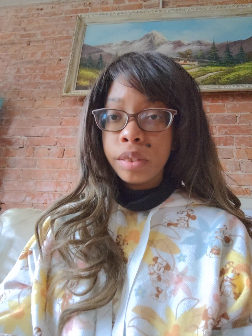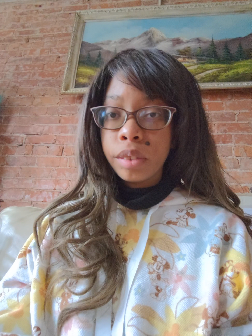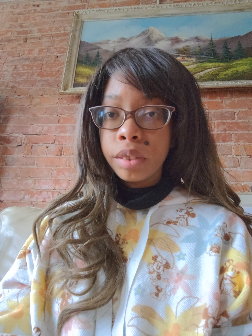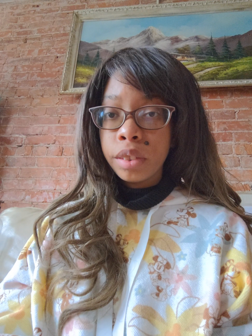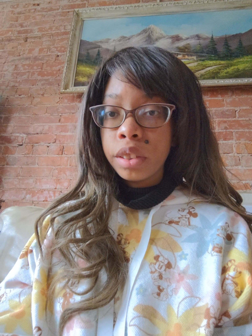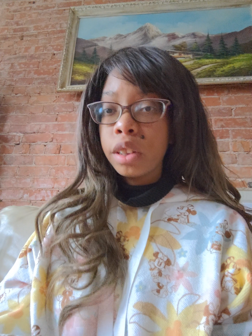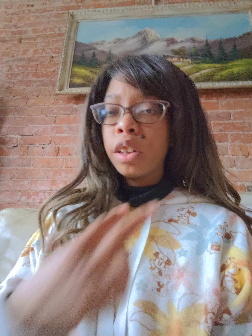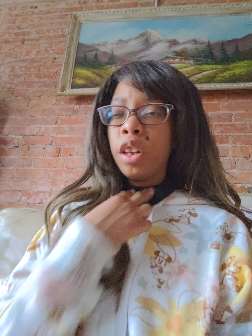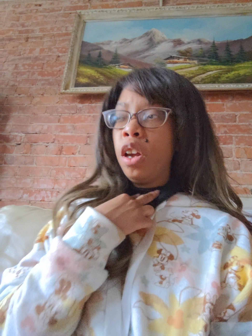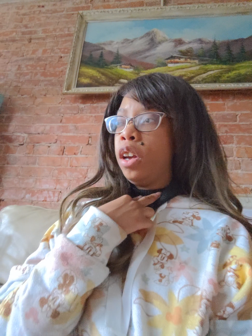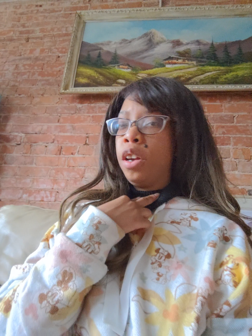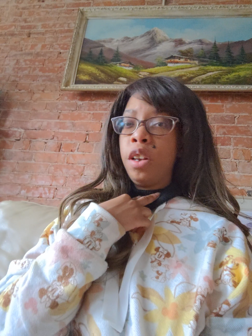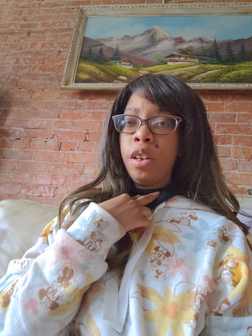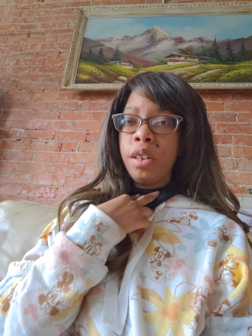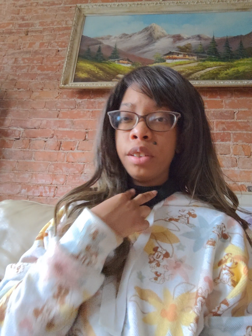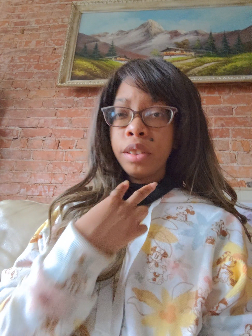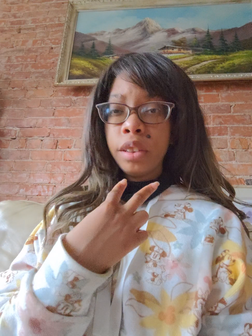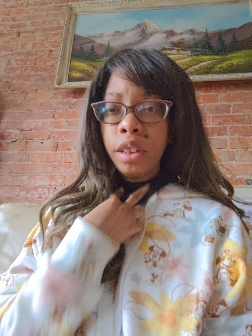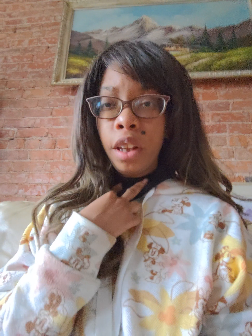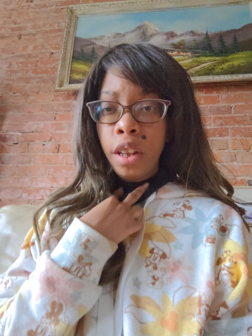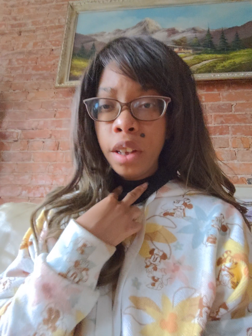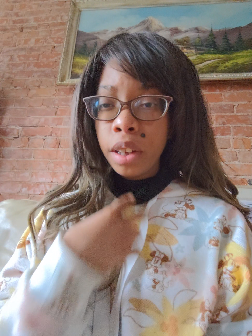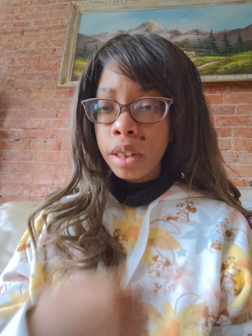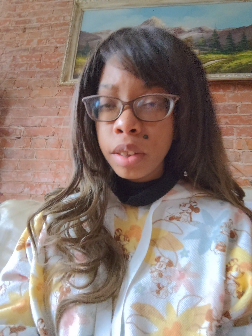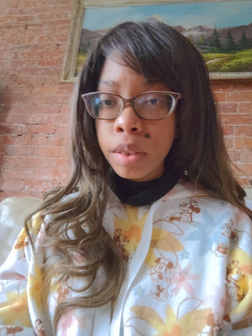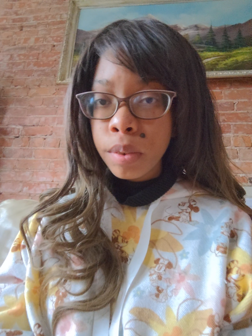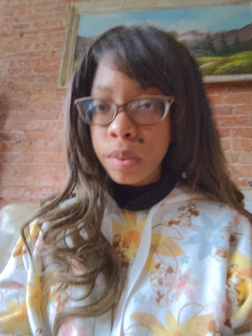stuck